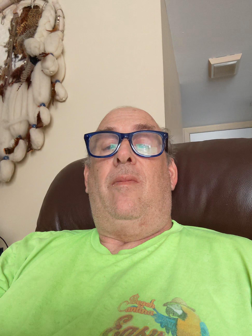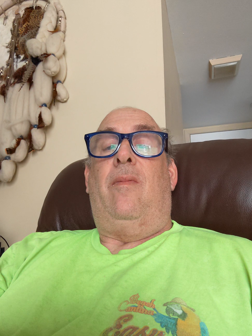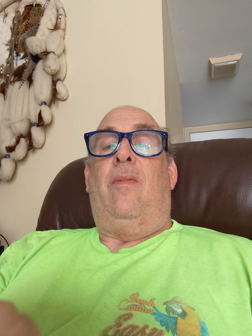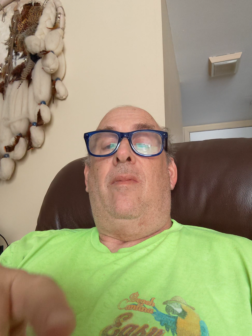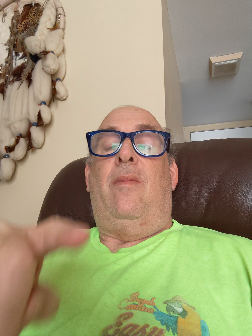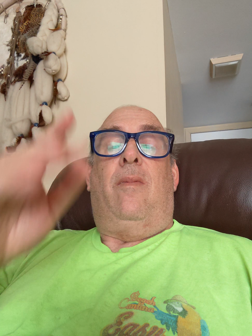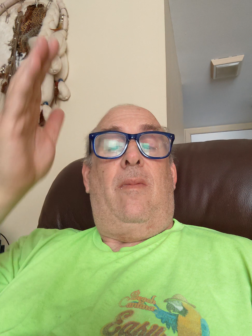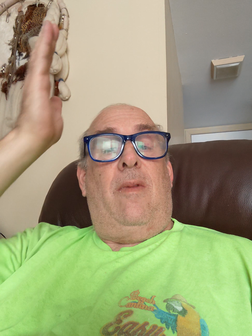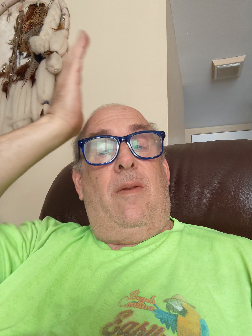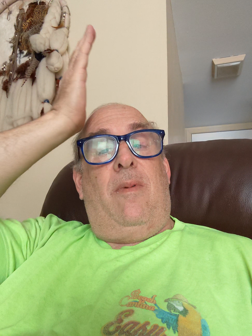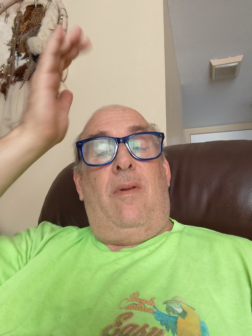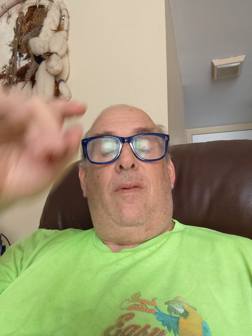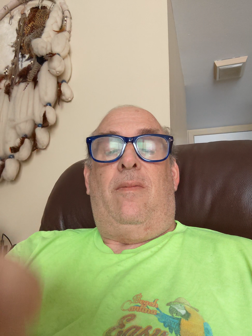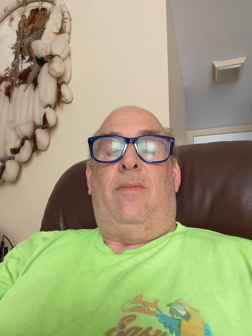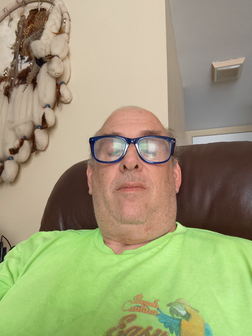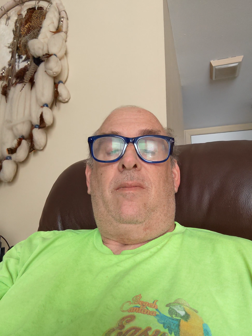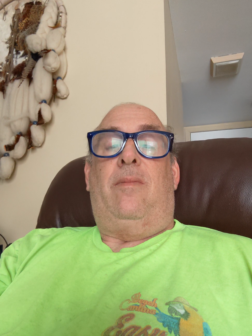garbage